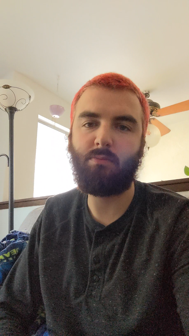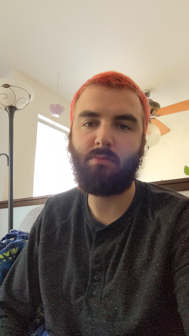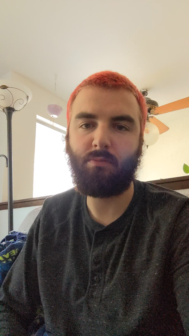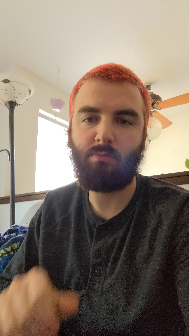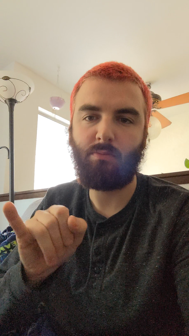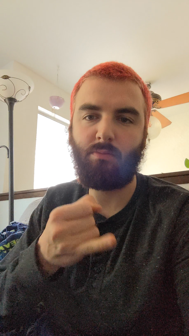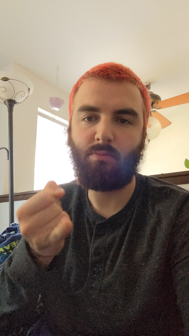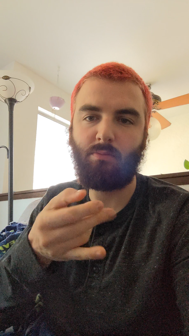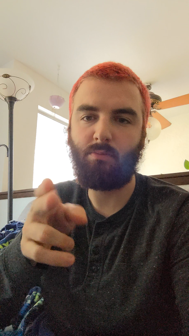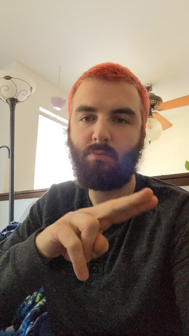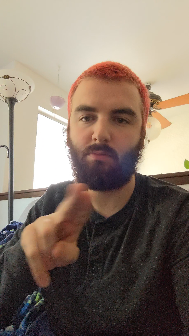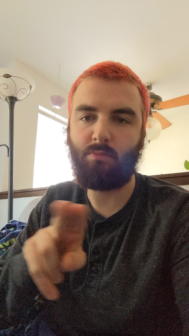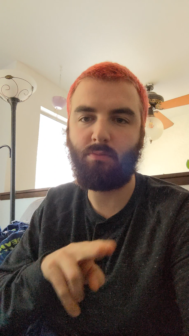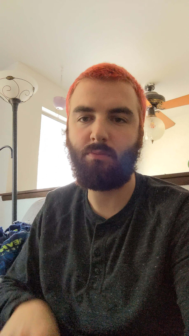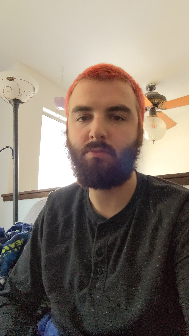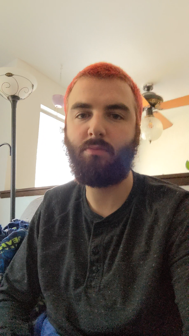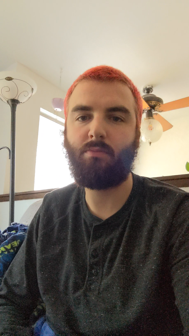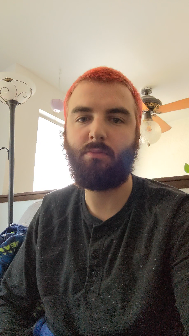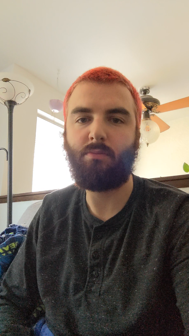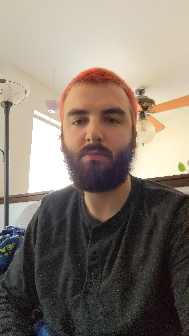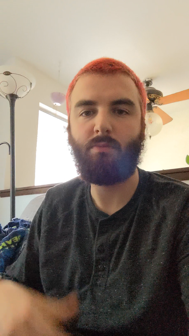jelly